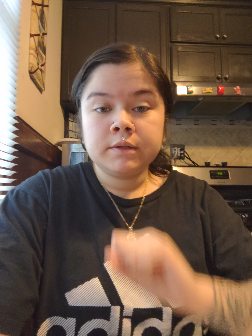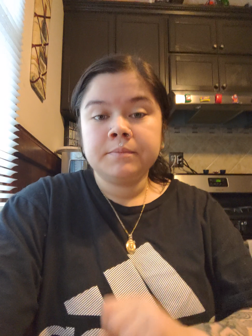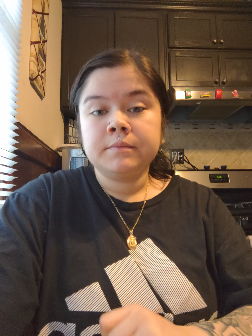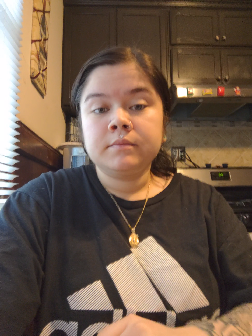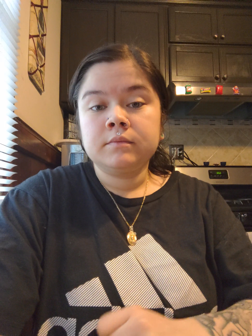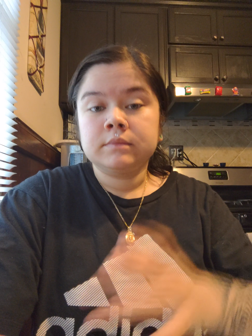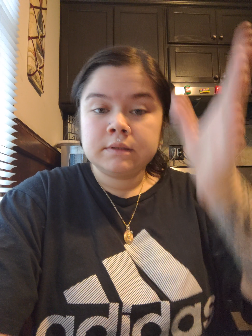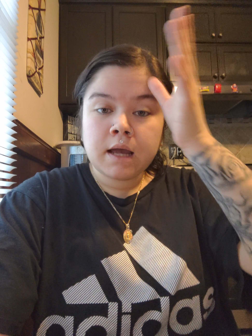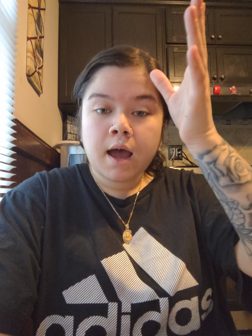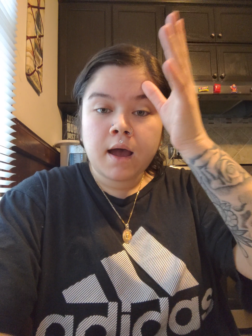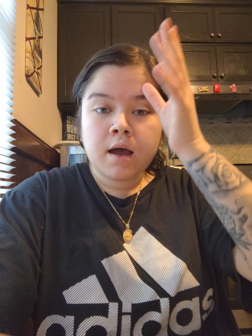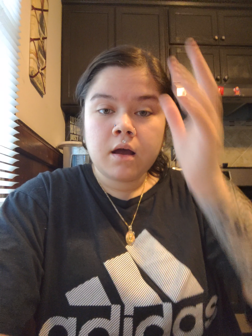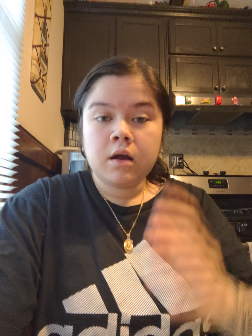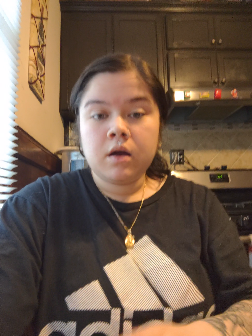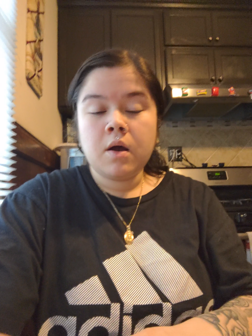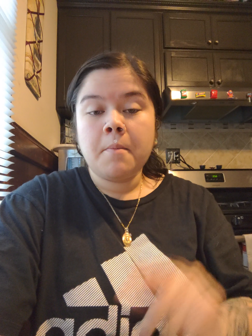dad